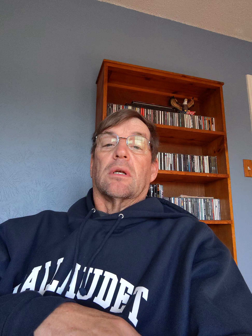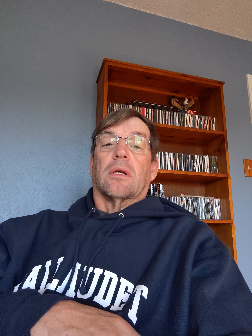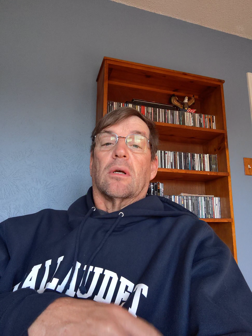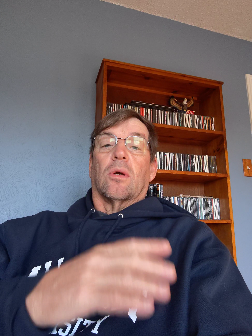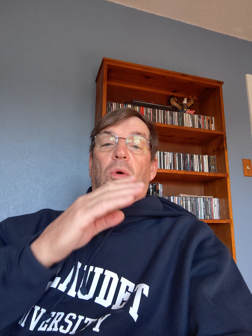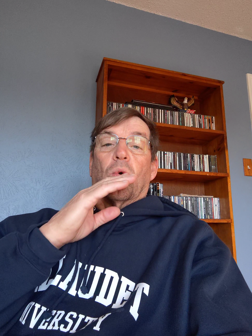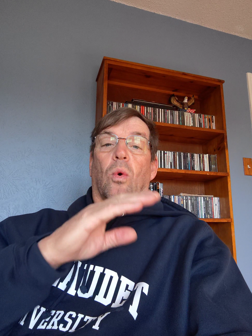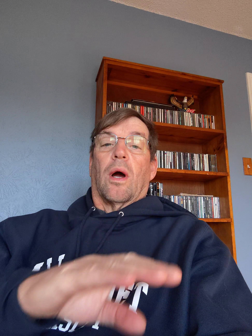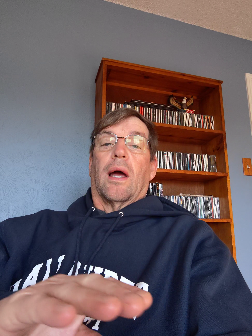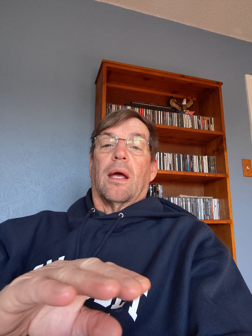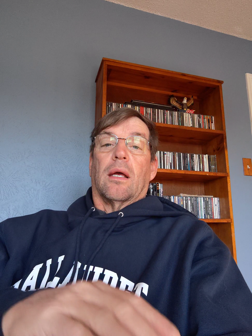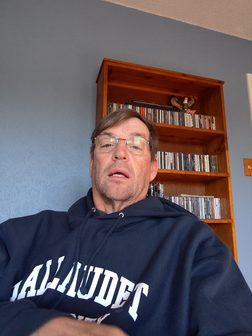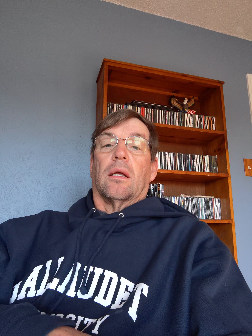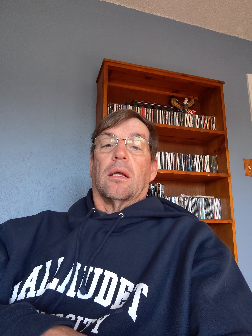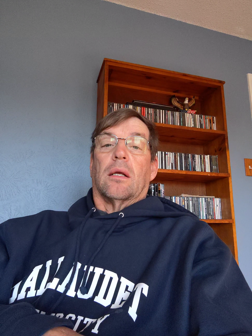quiet